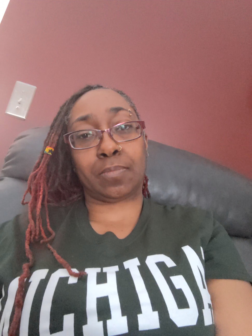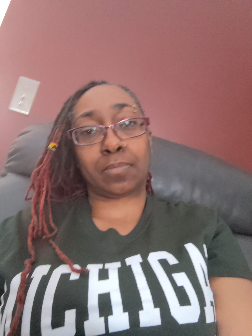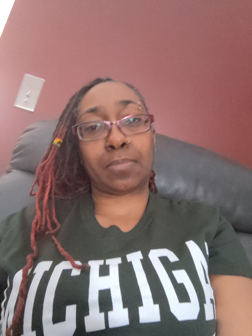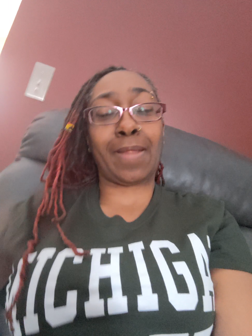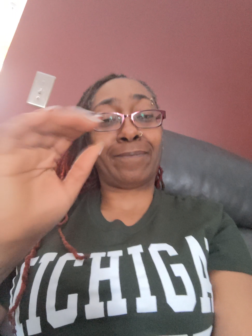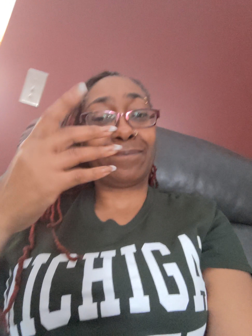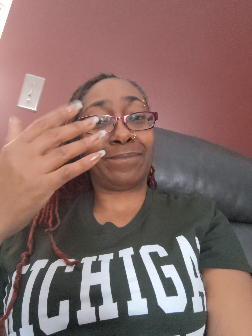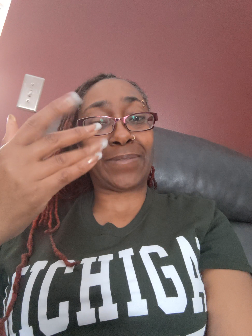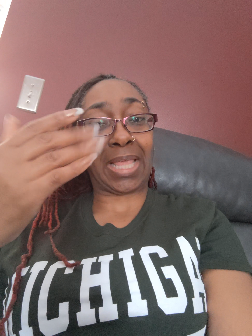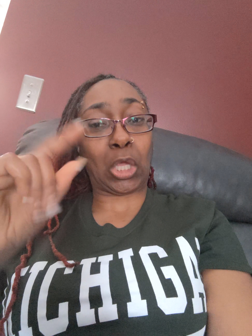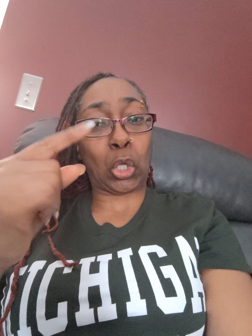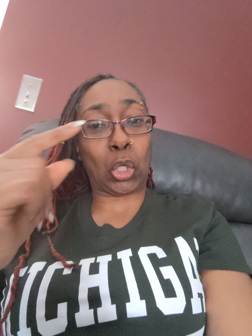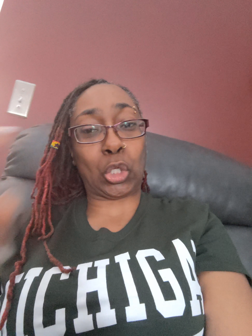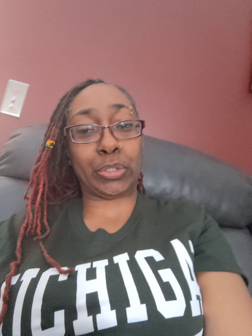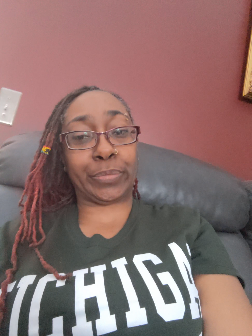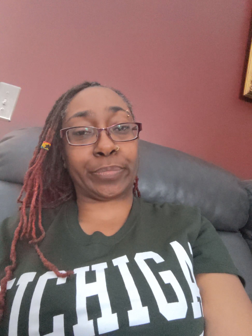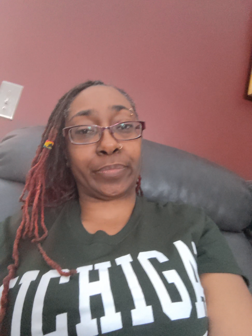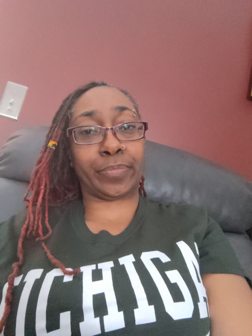finger